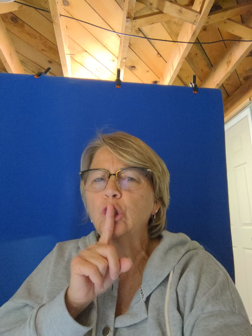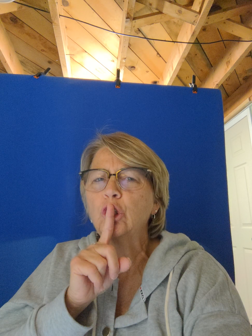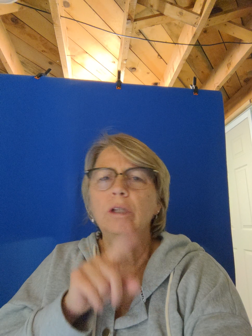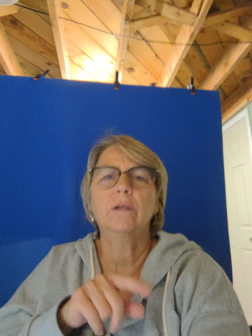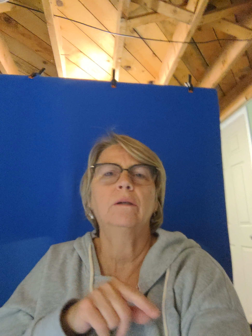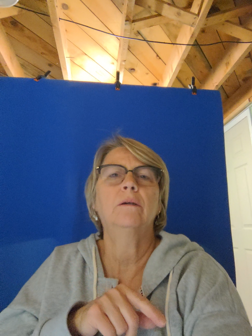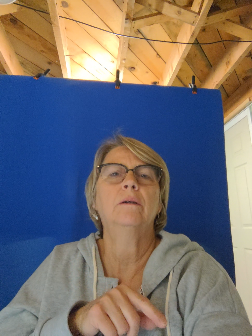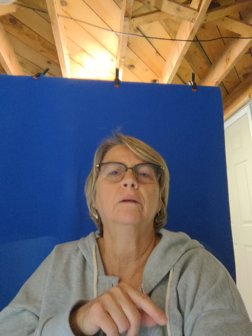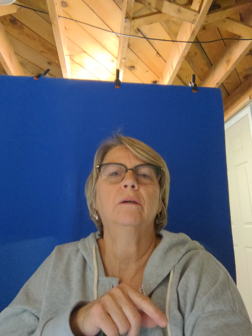shhh